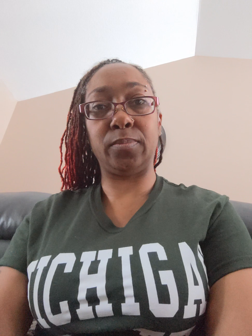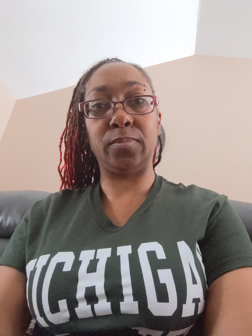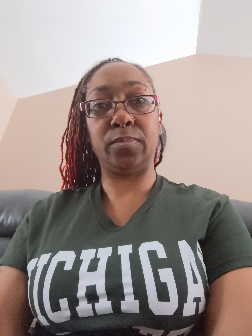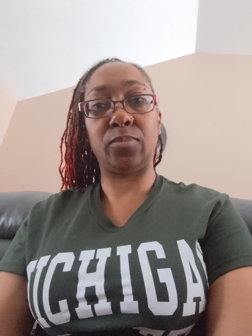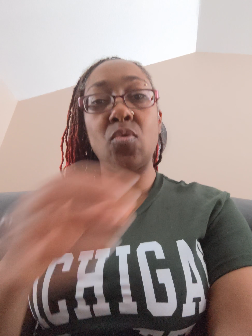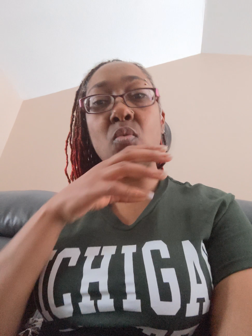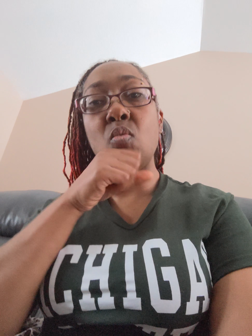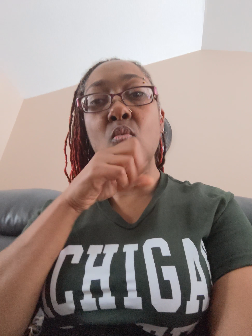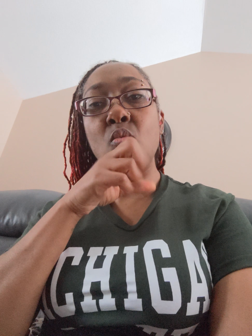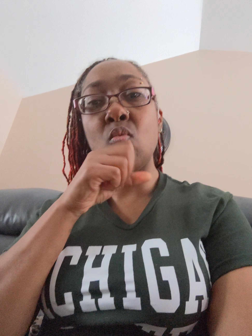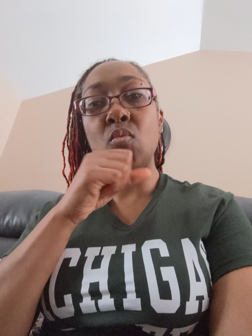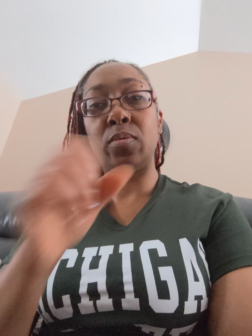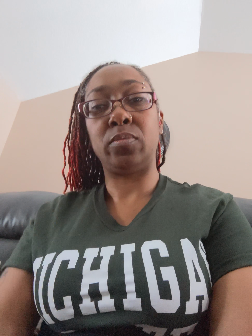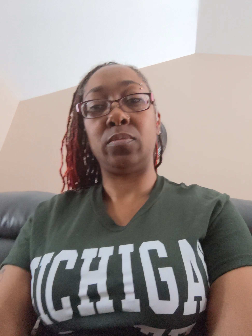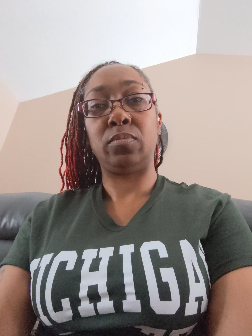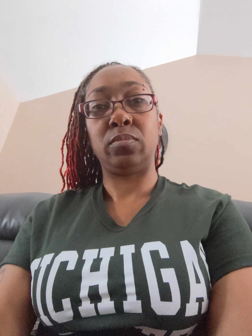orange